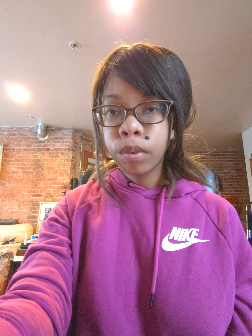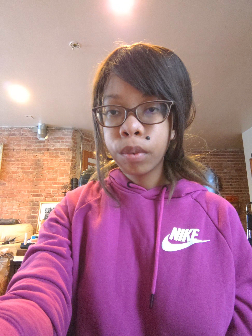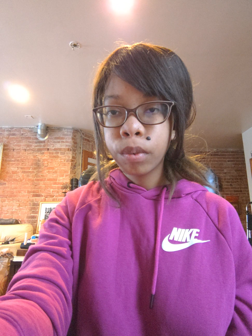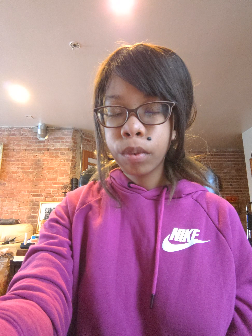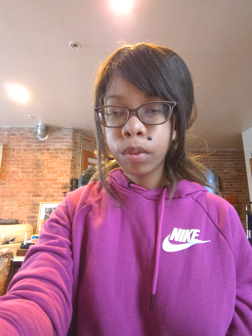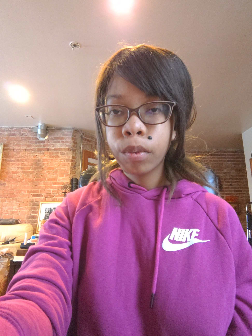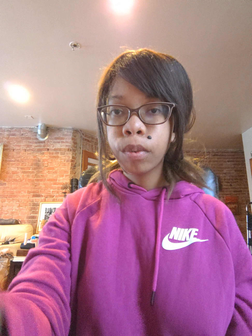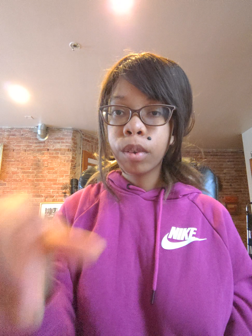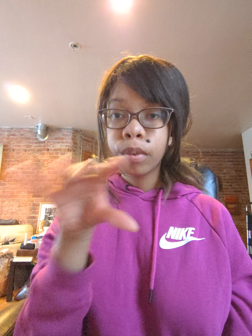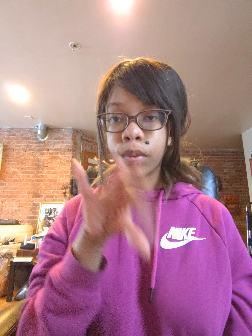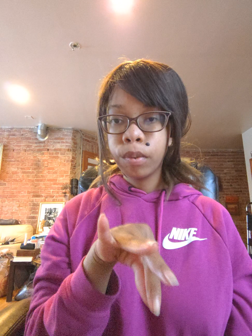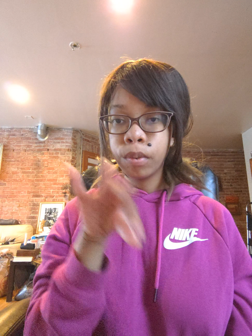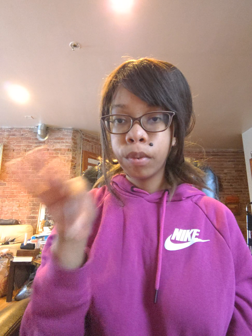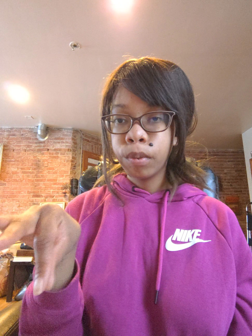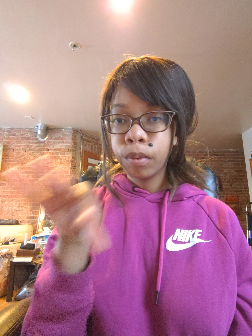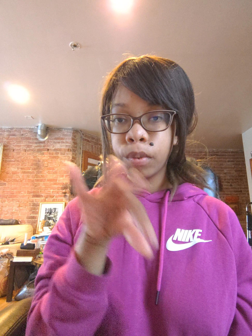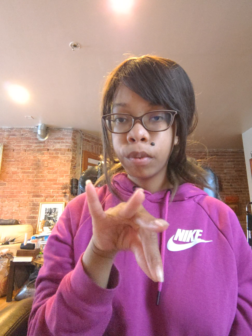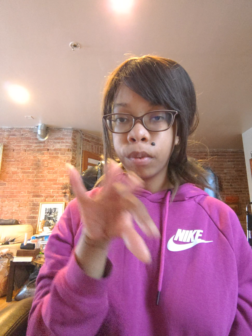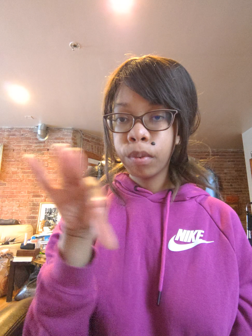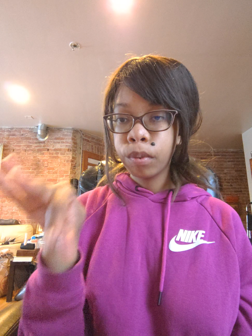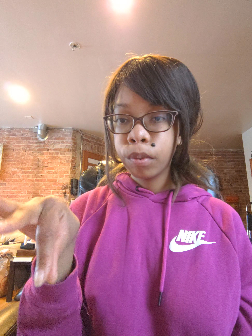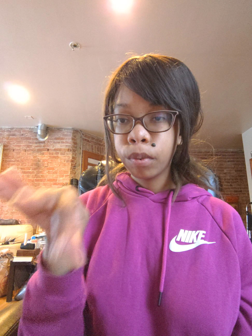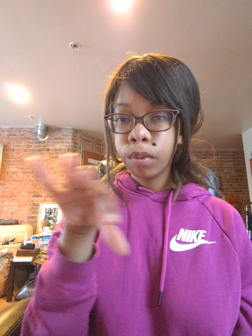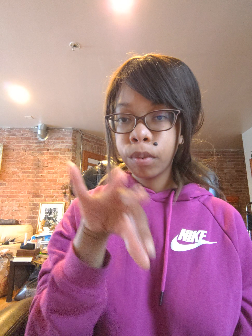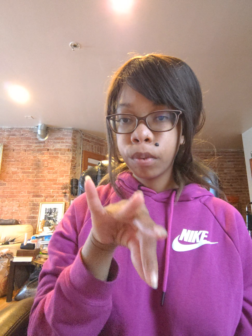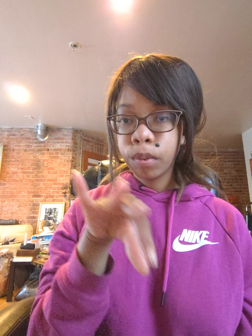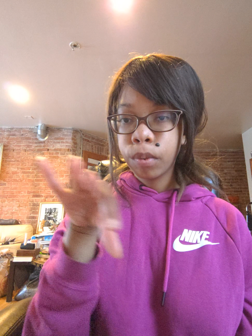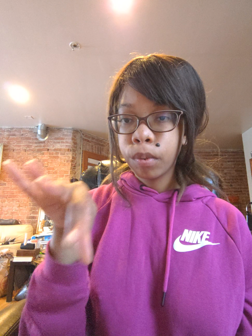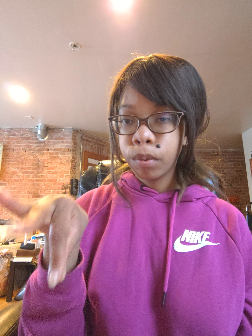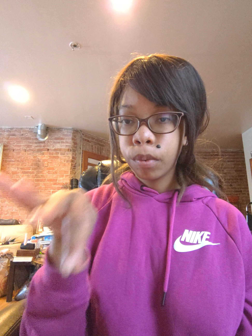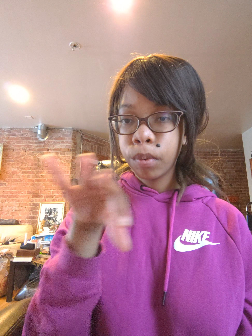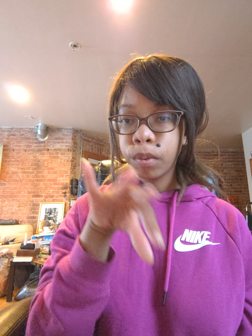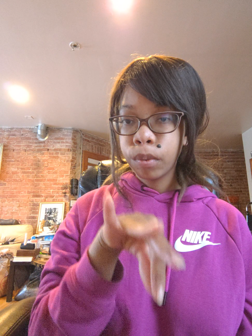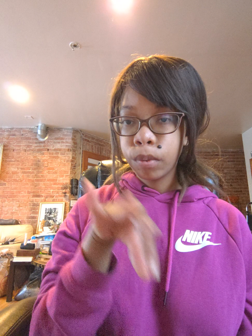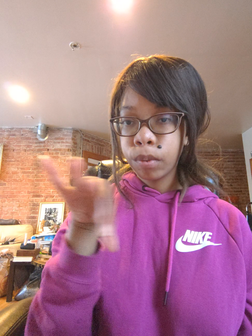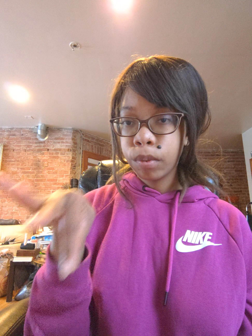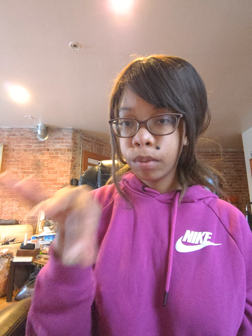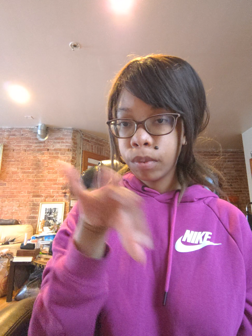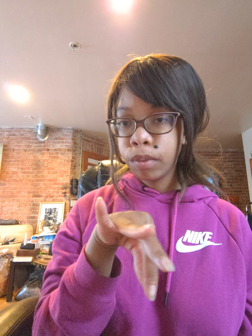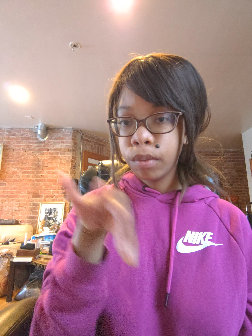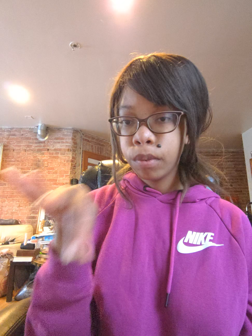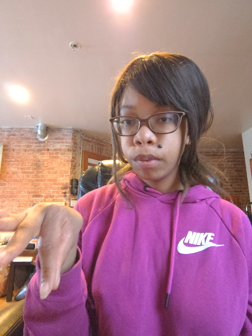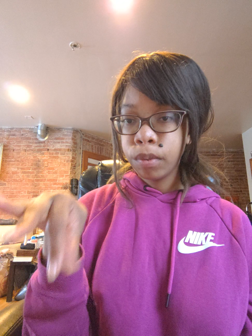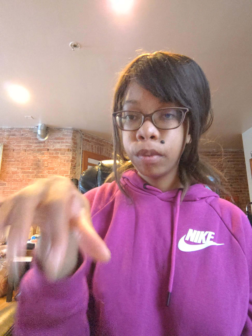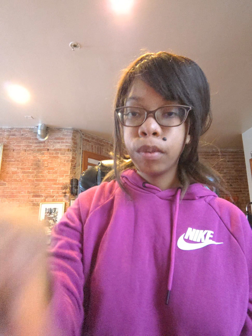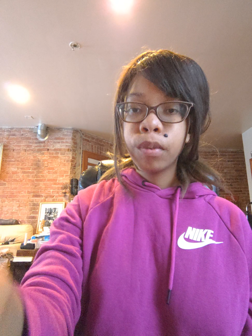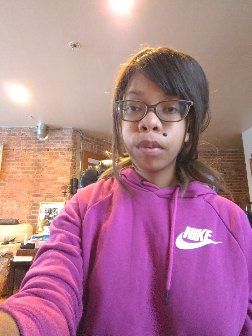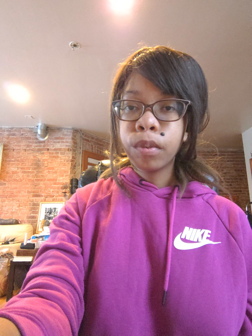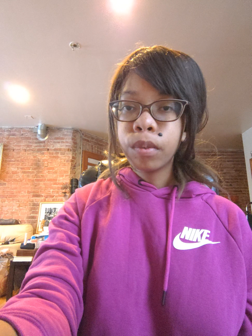french fries